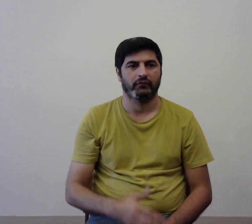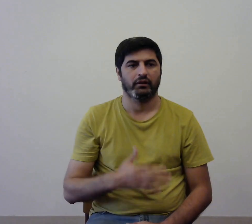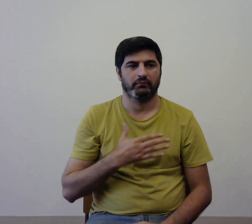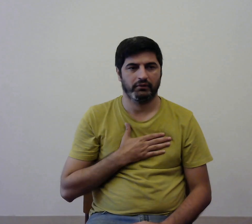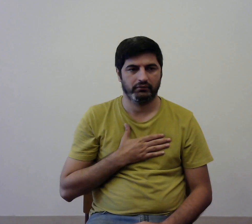mən